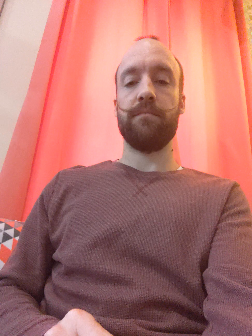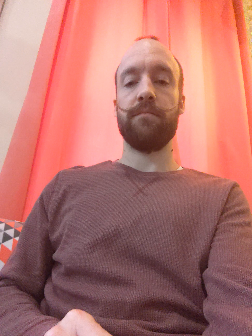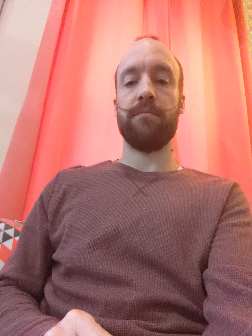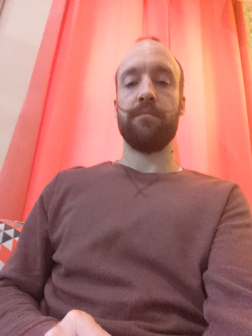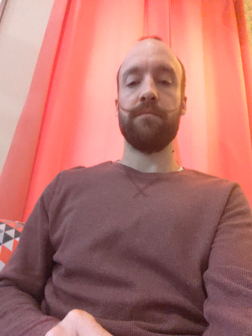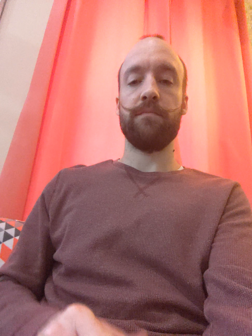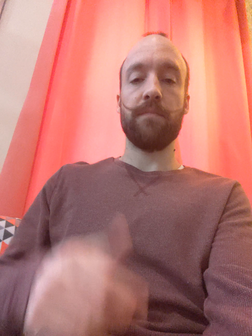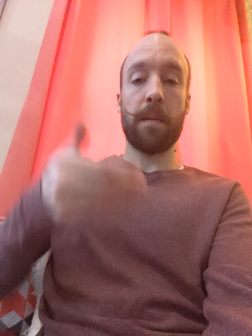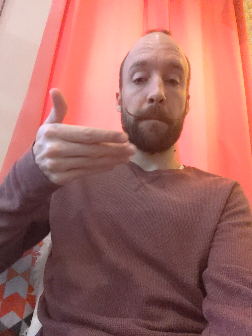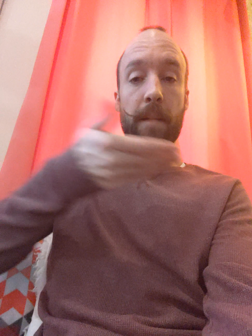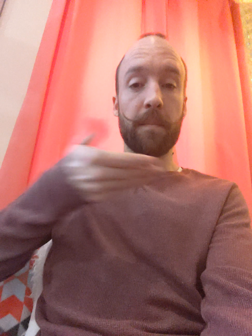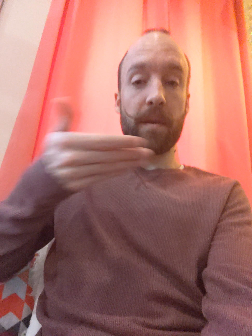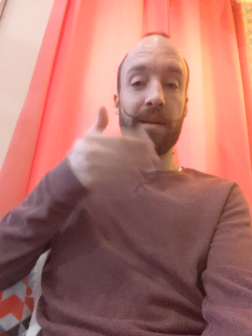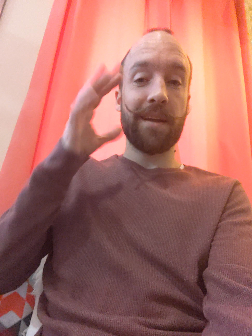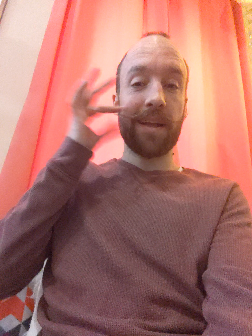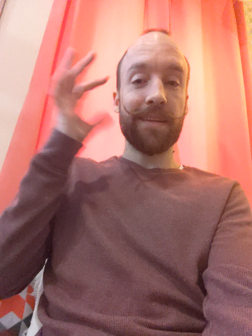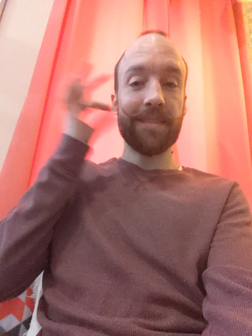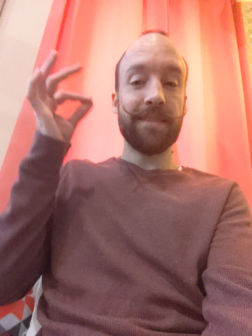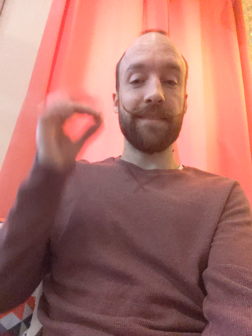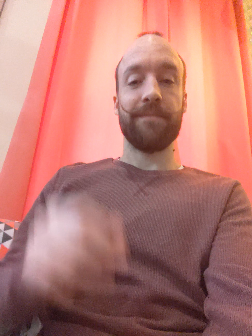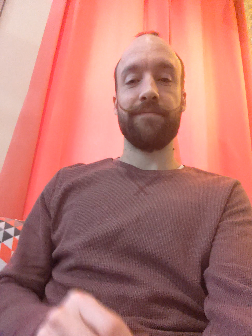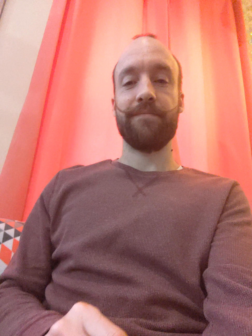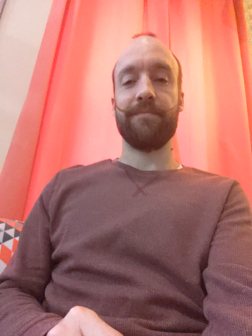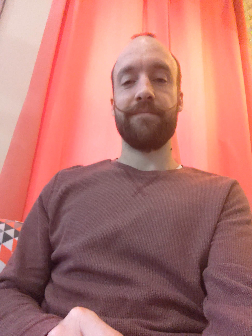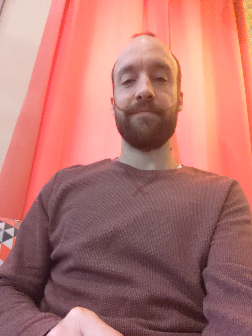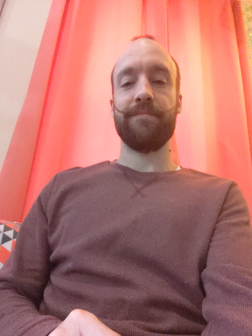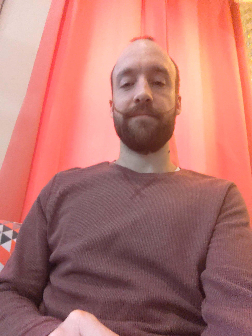kitty